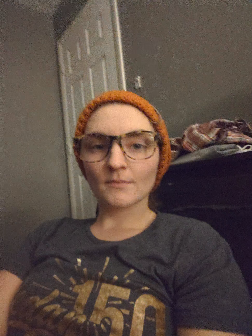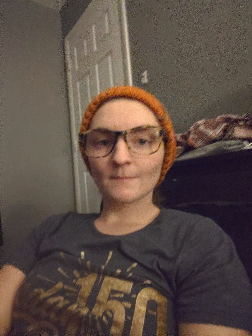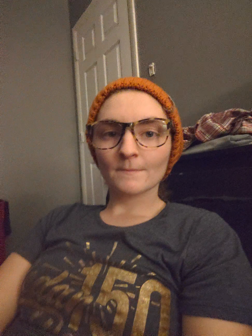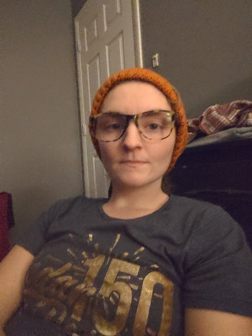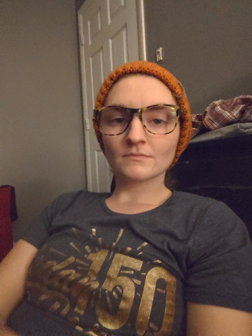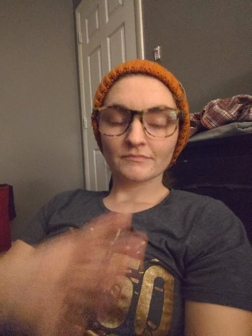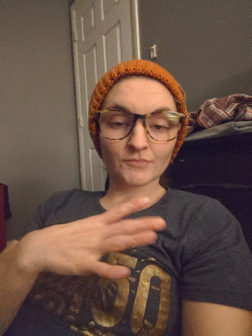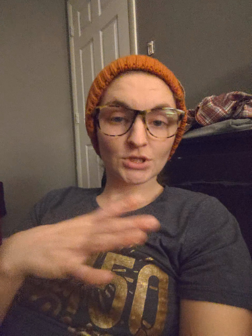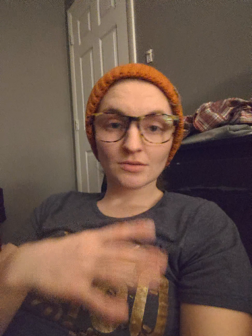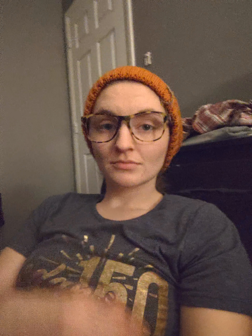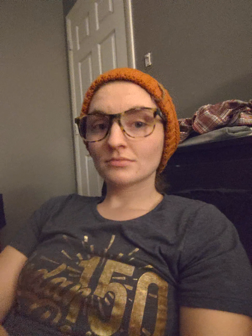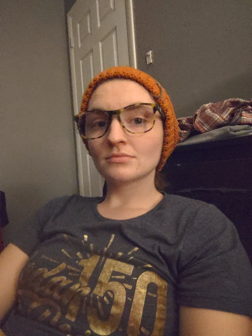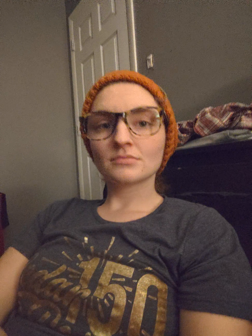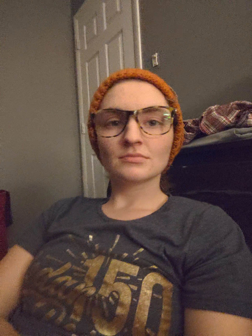fine